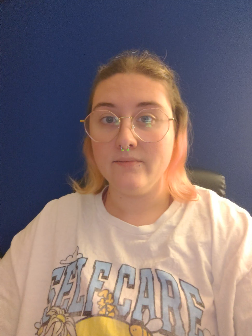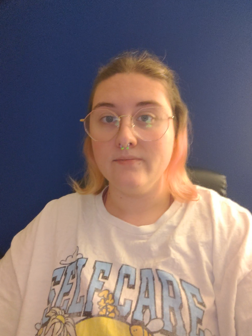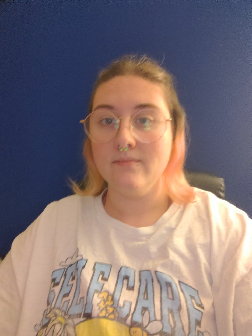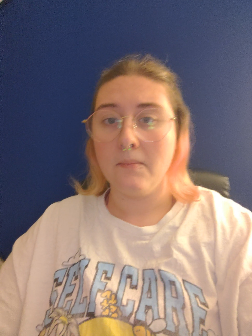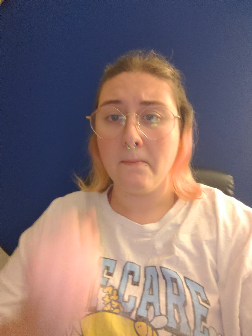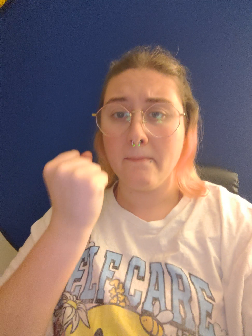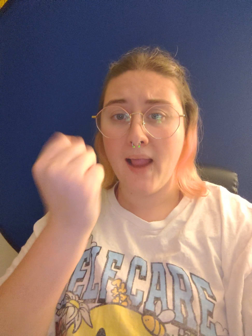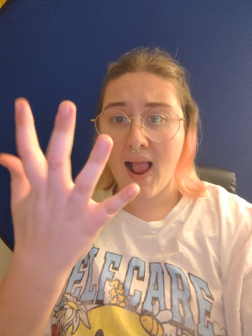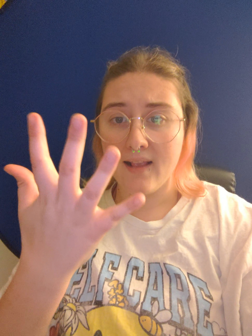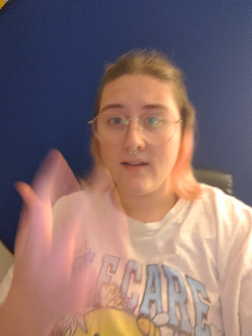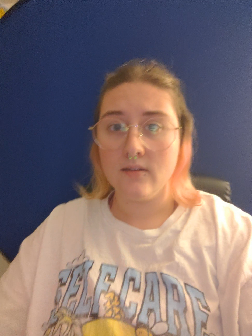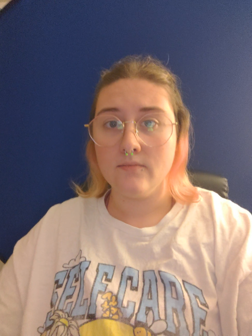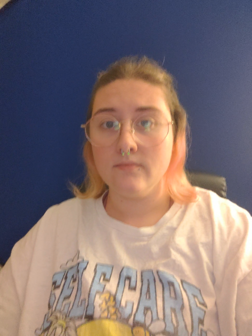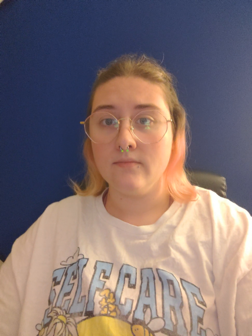many